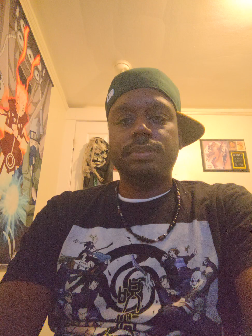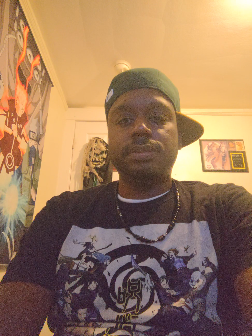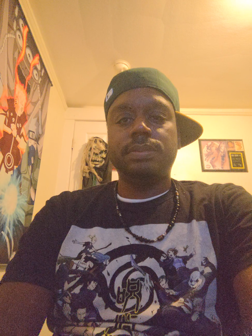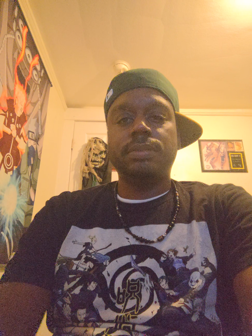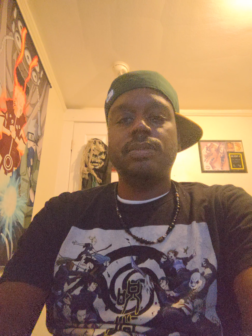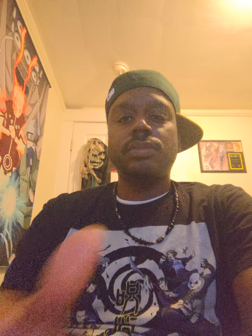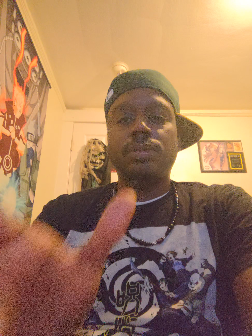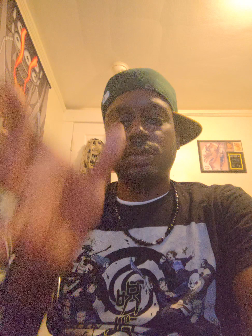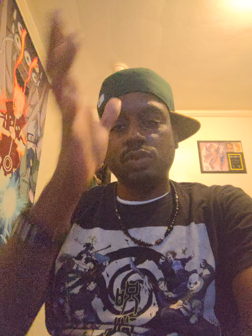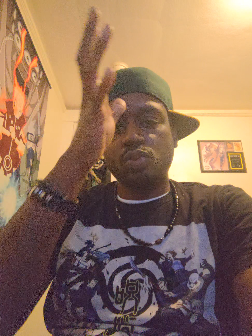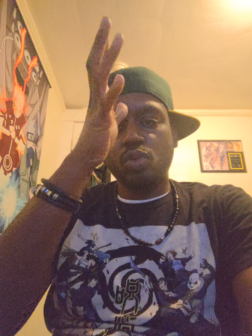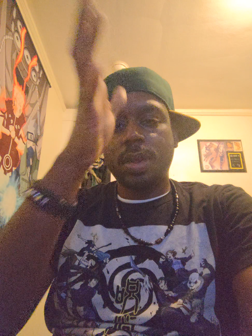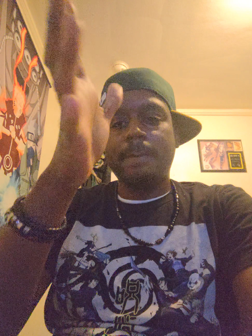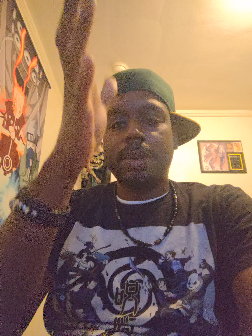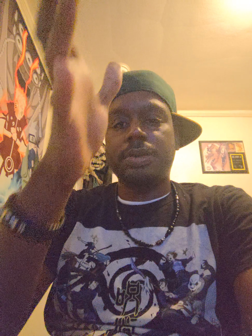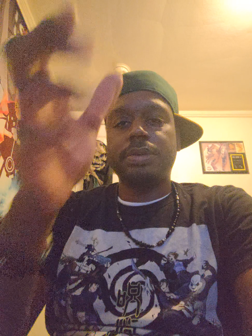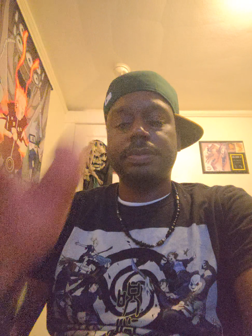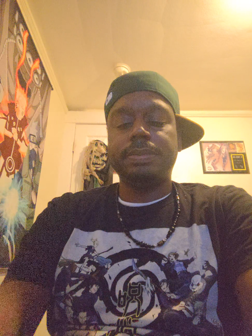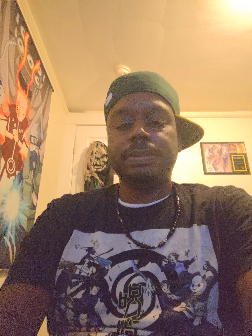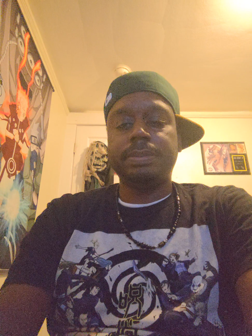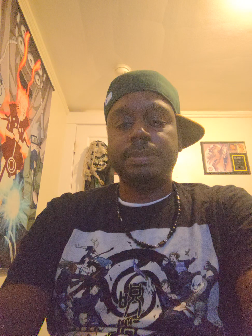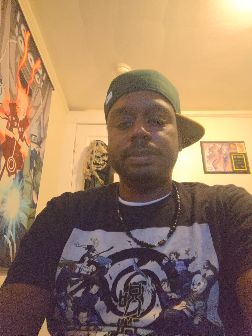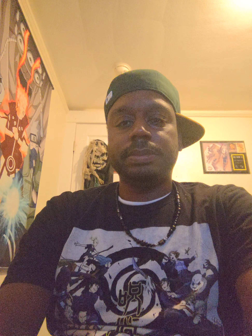grandpa